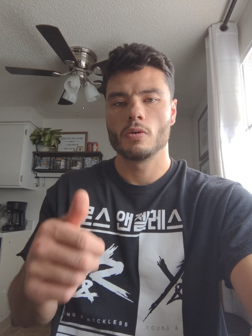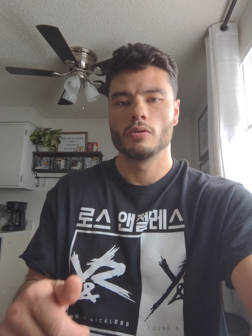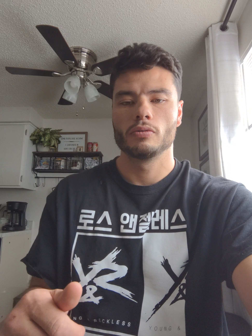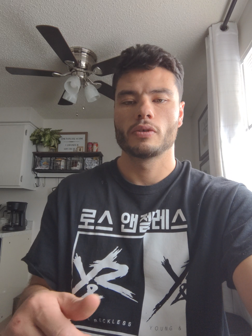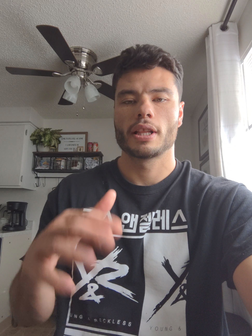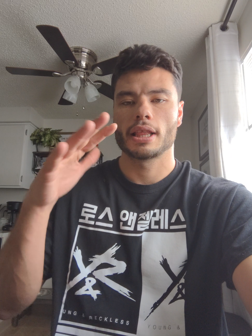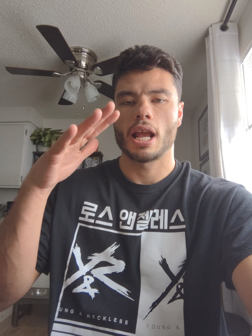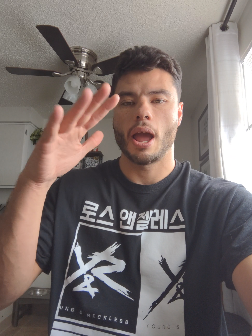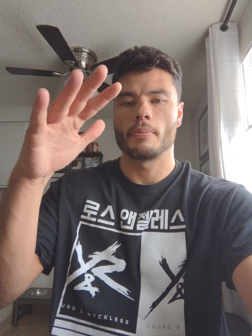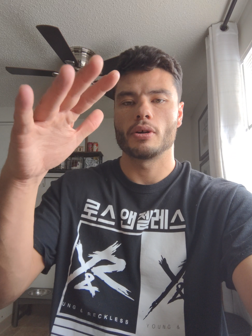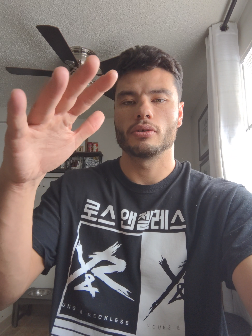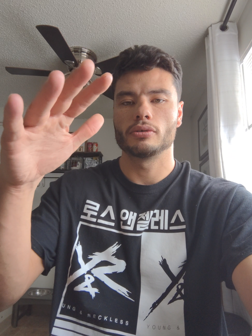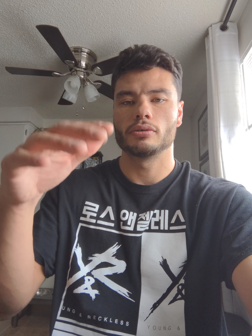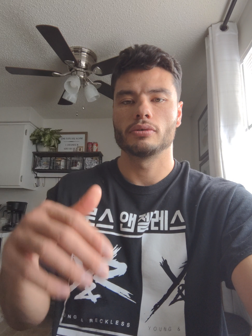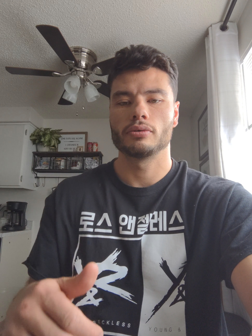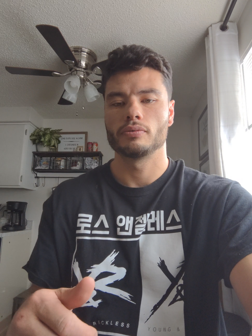helicopter